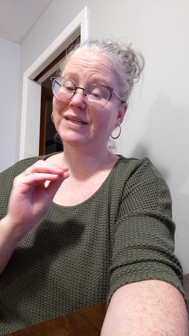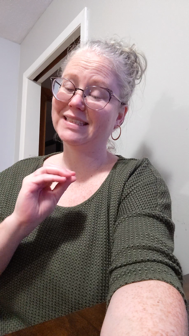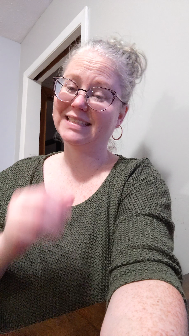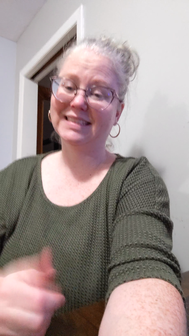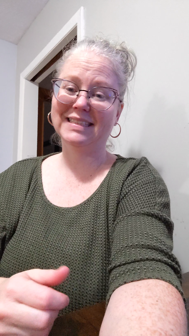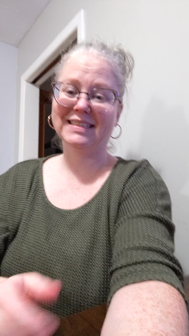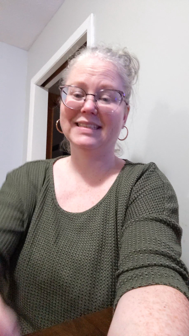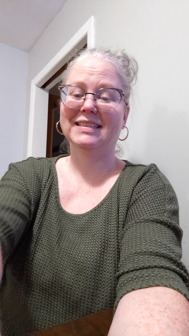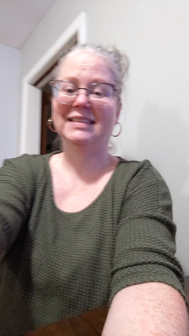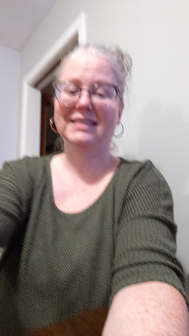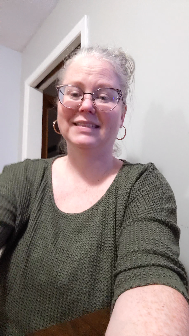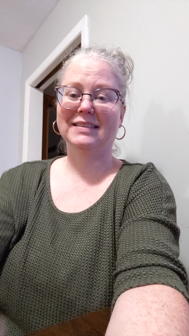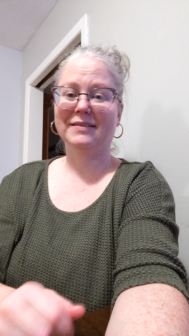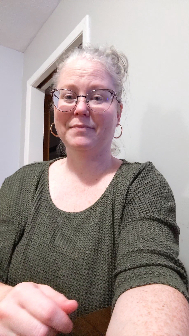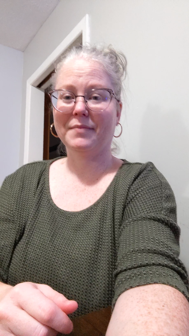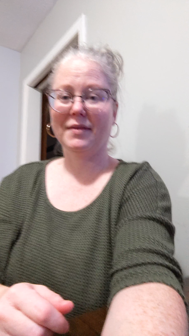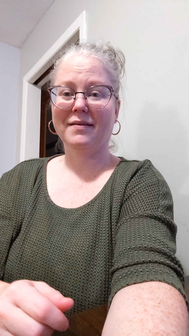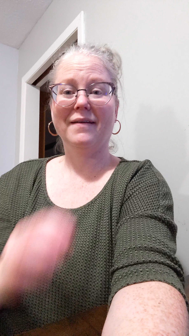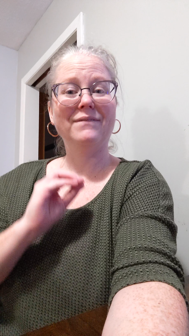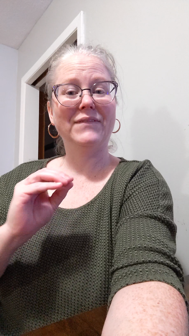fix